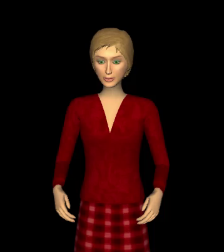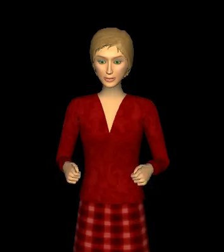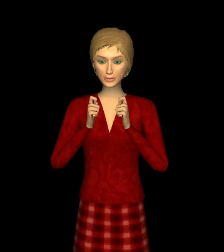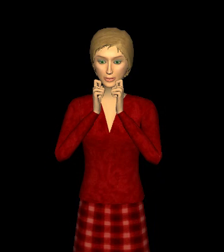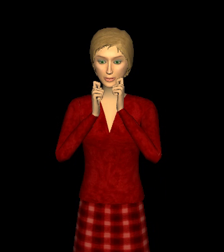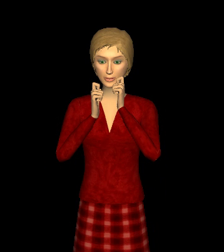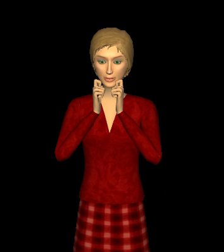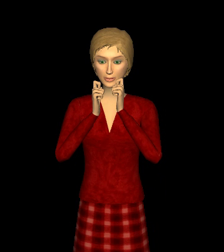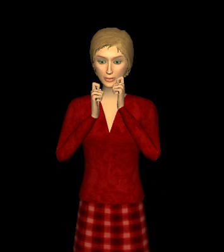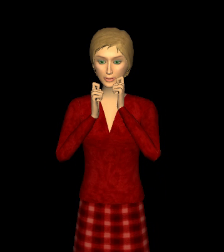يناقش